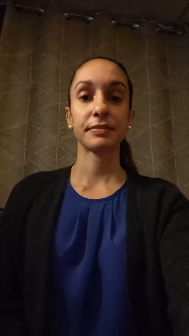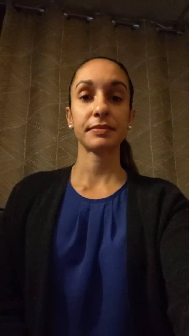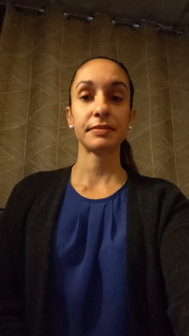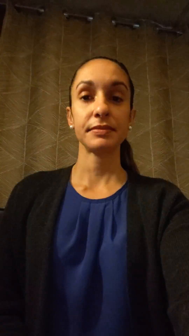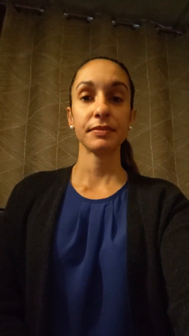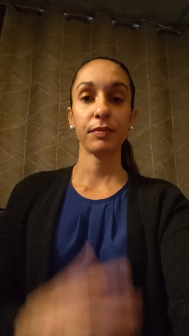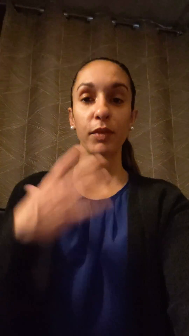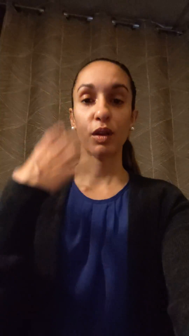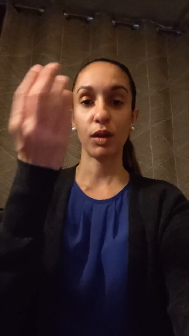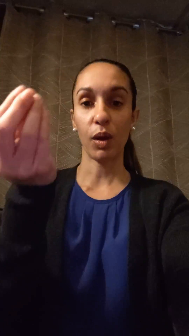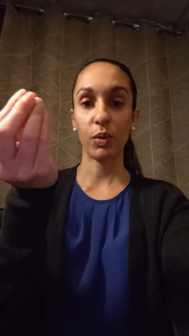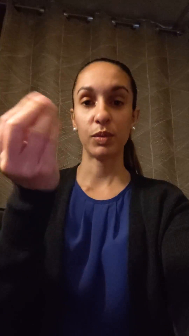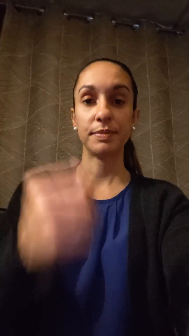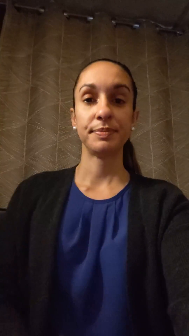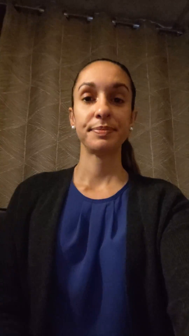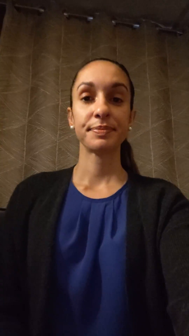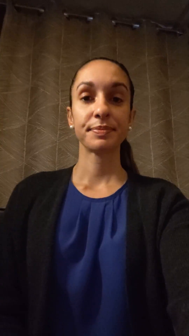going to